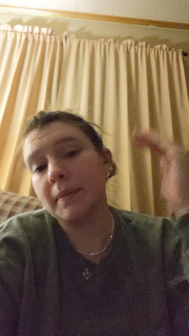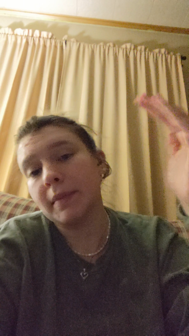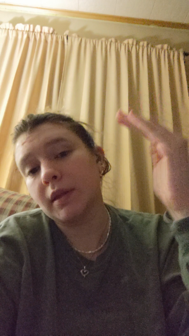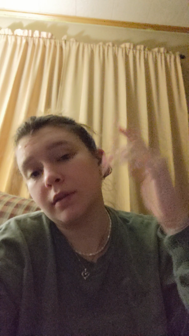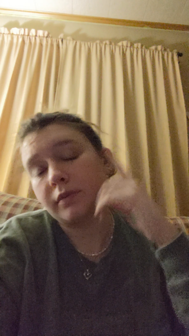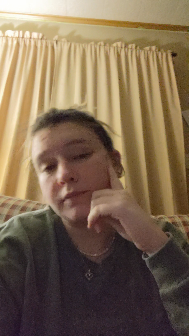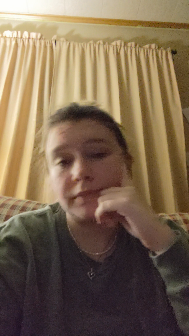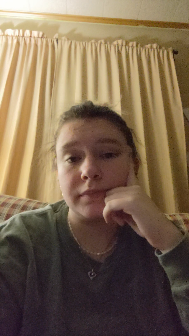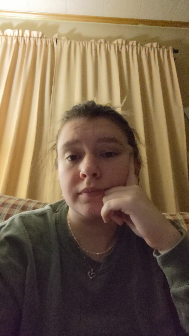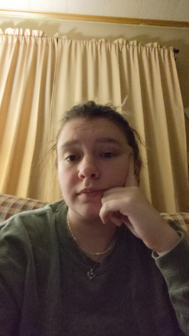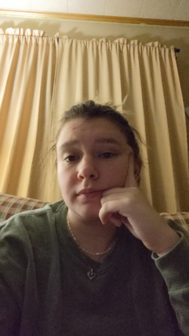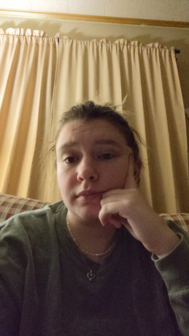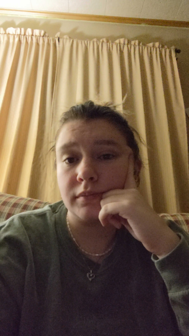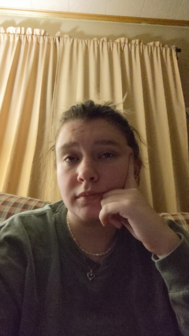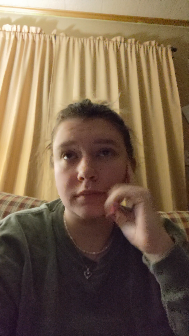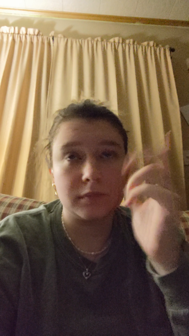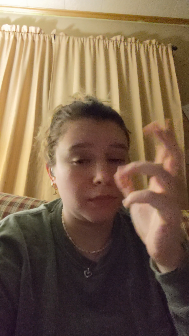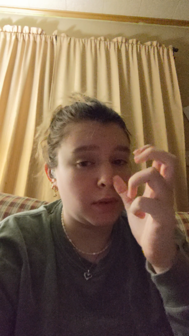ant